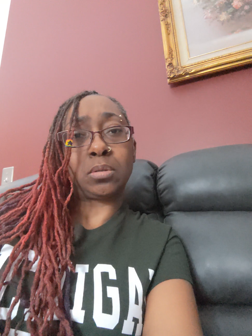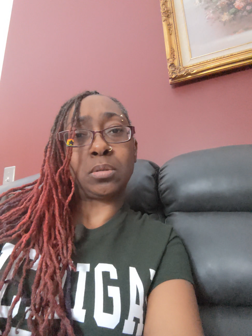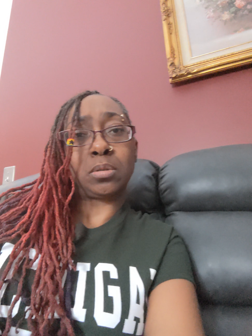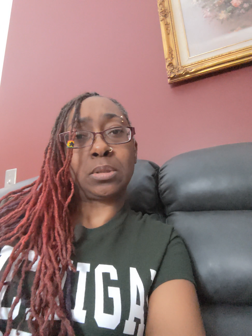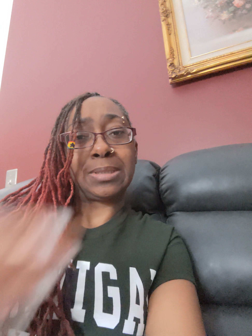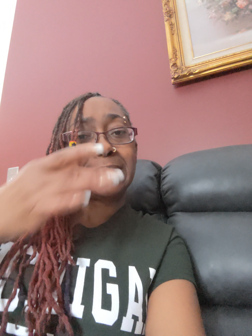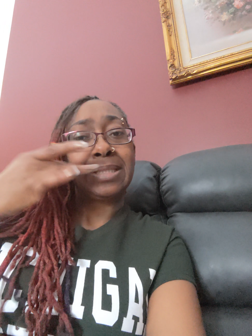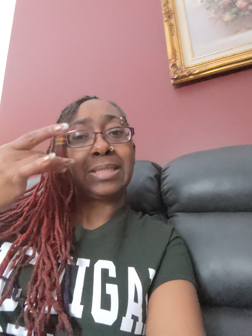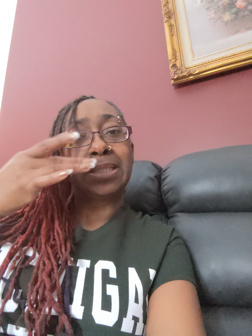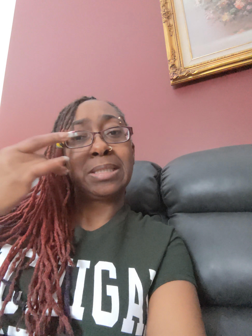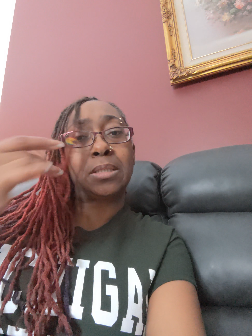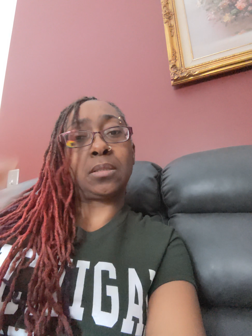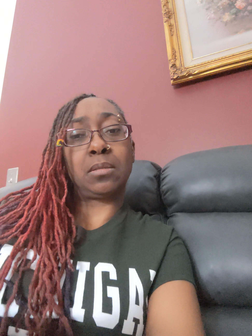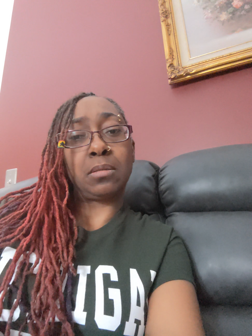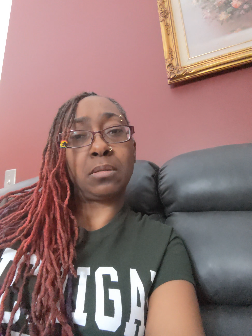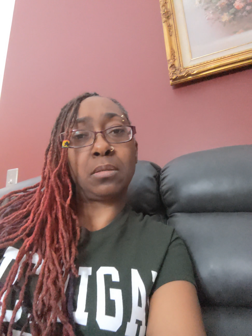kitty